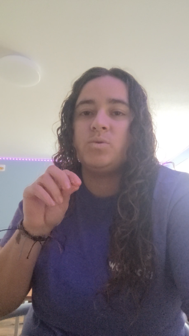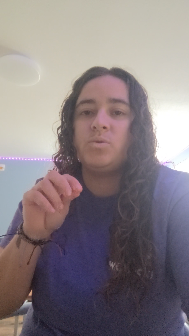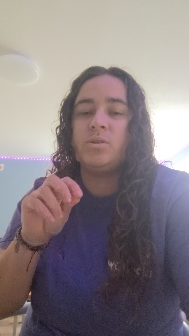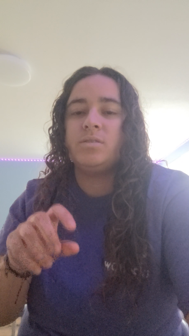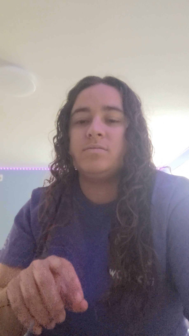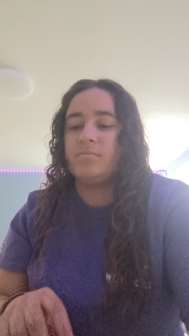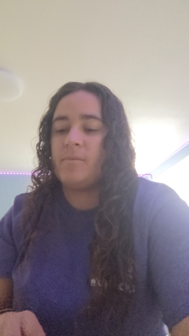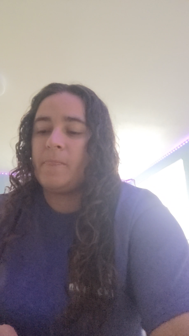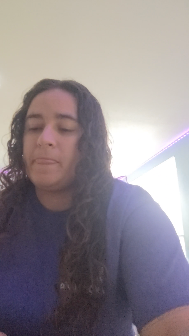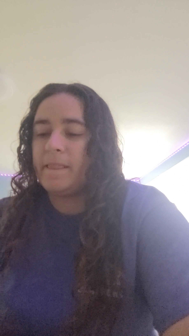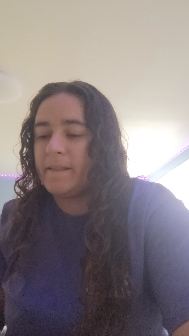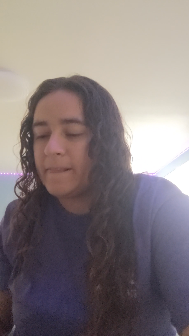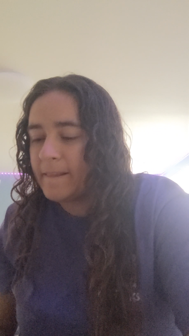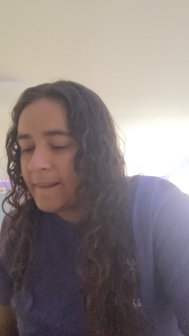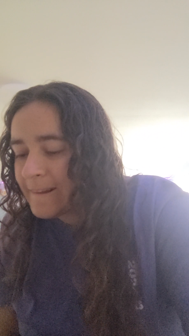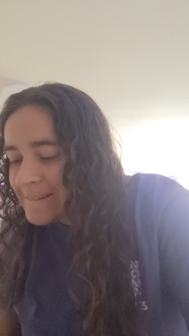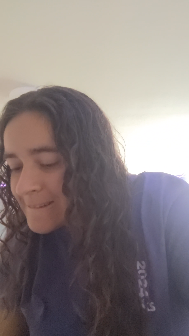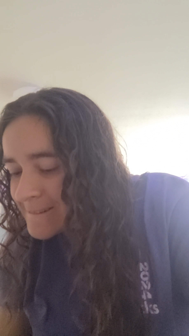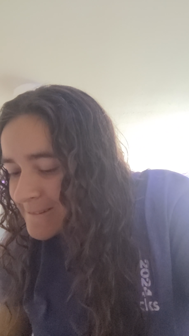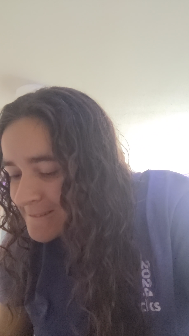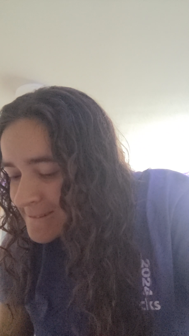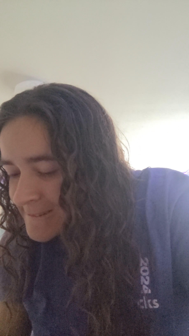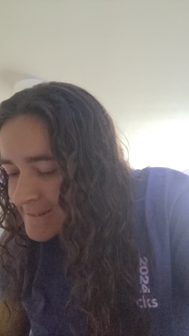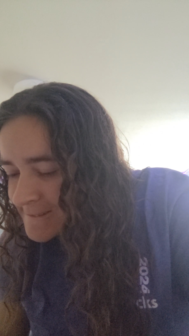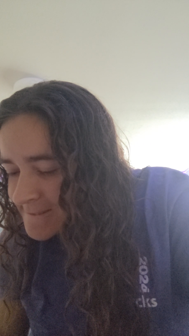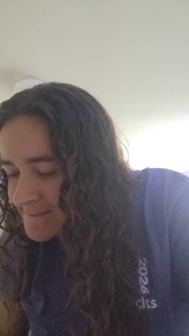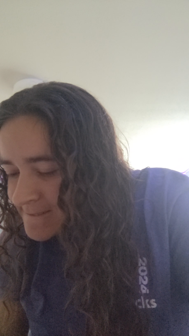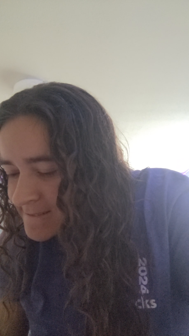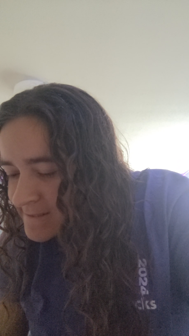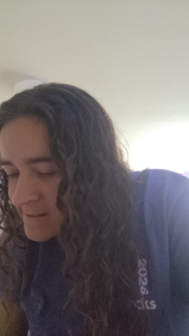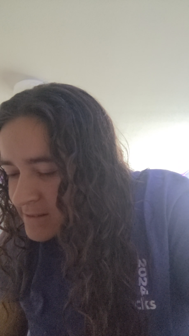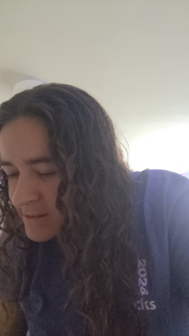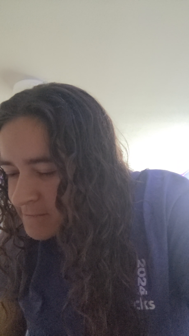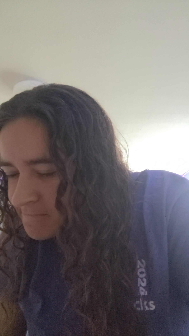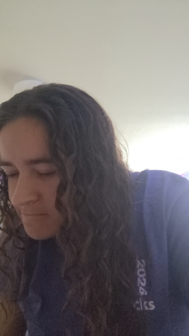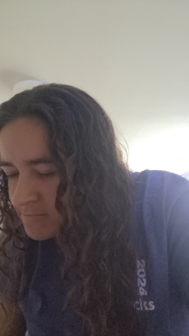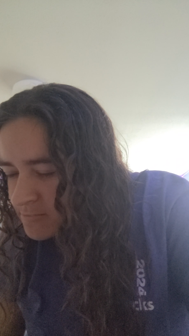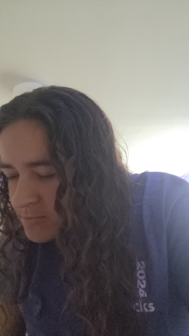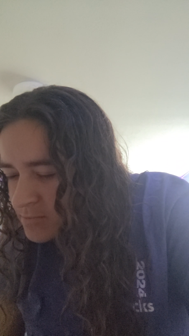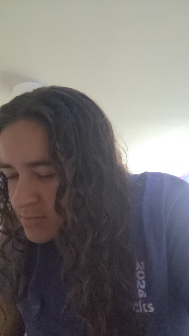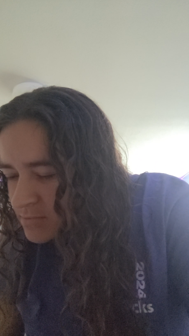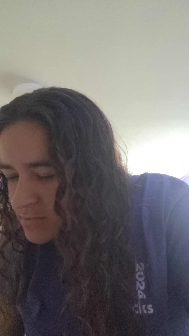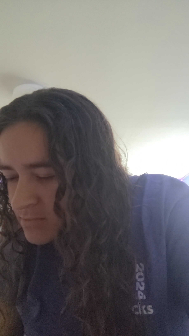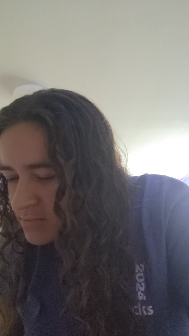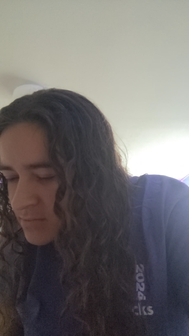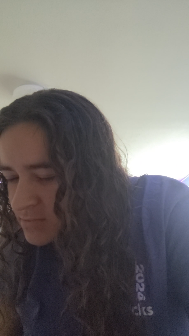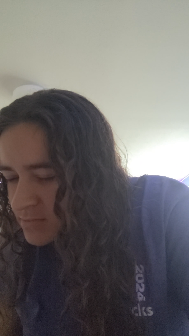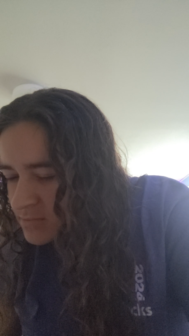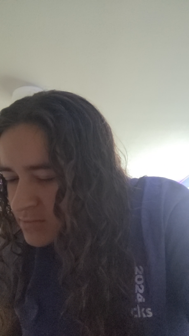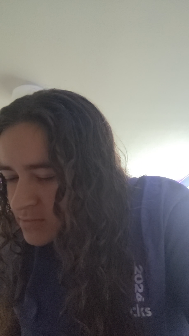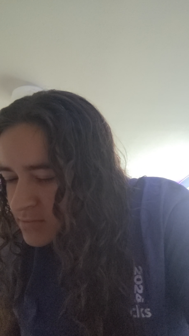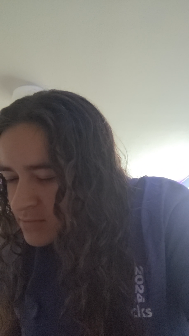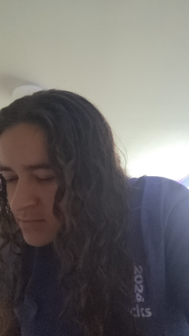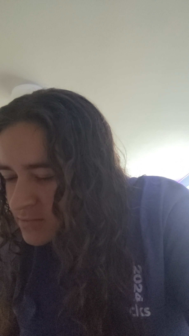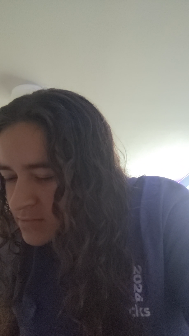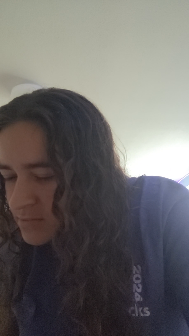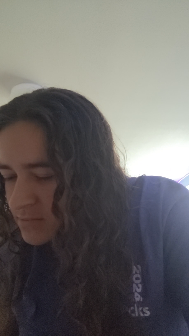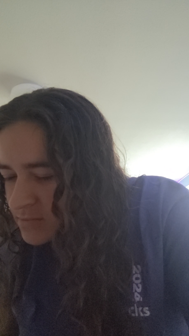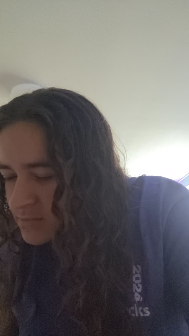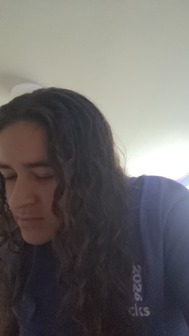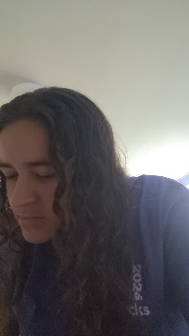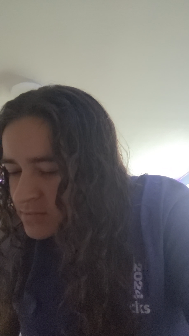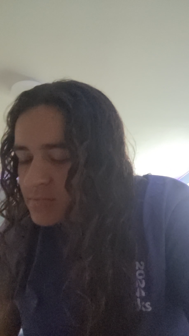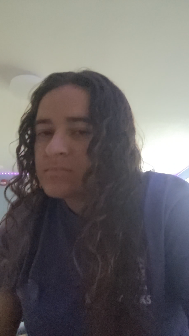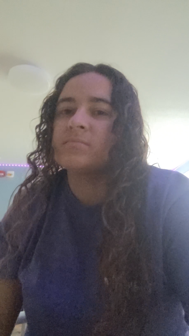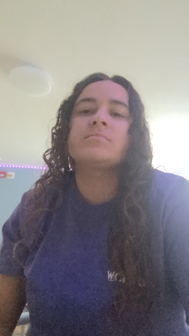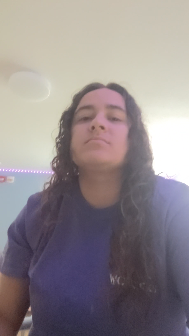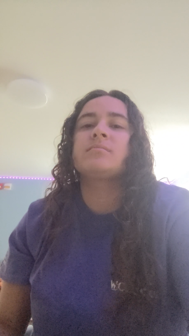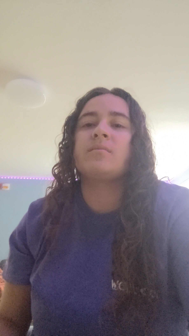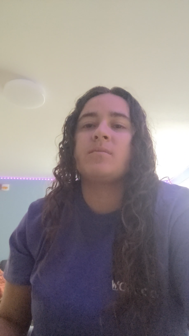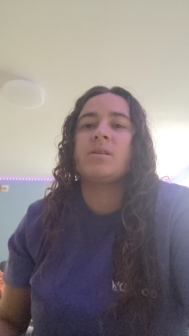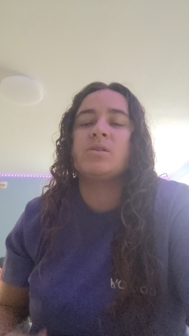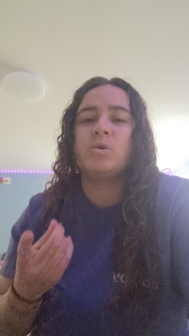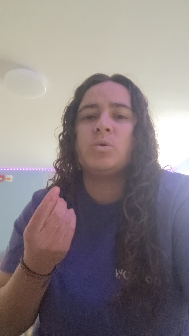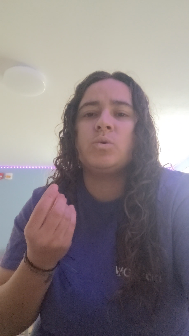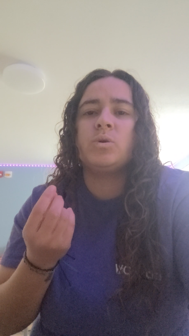do